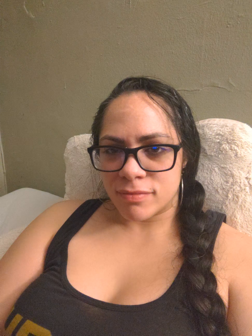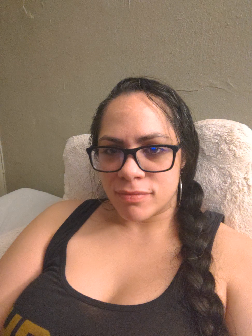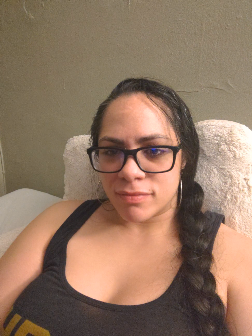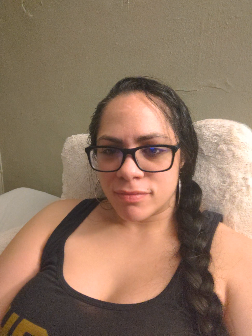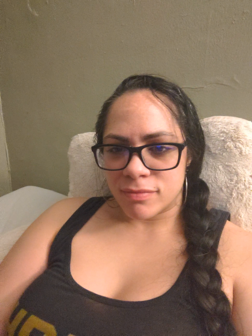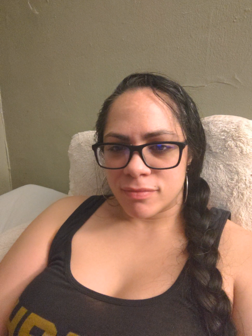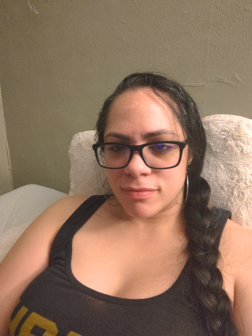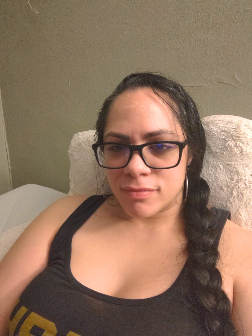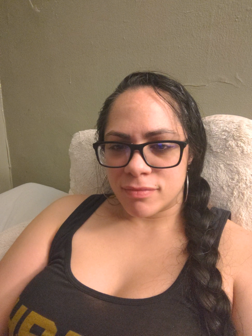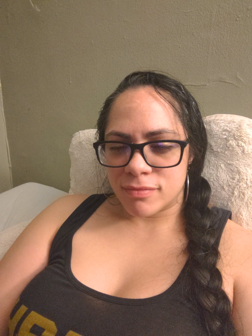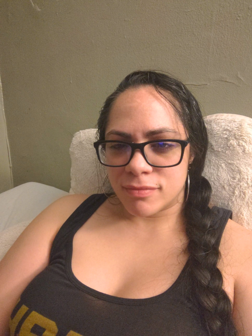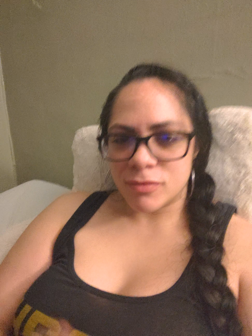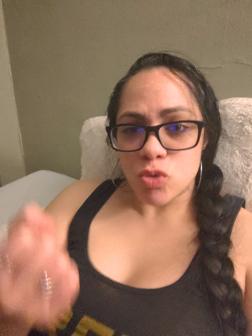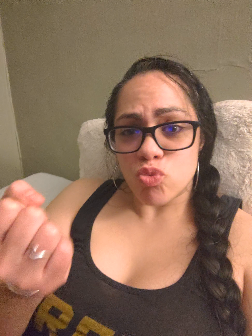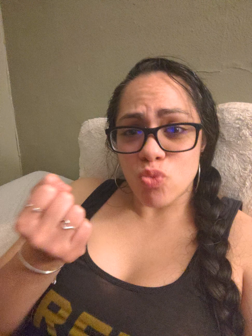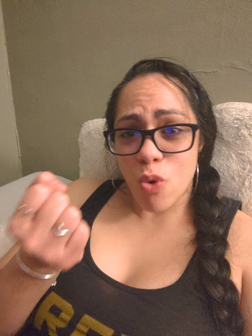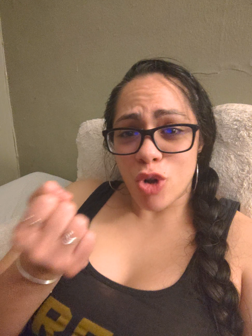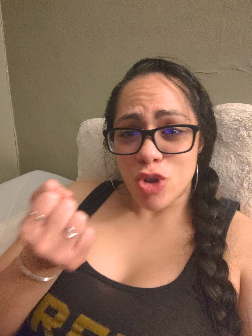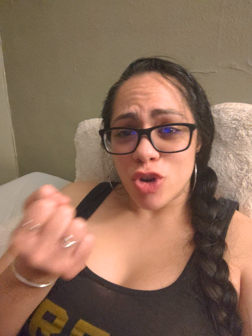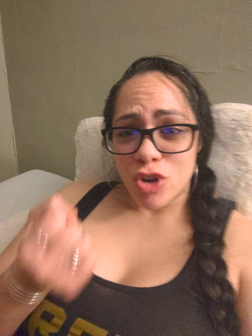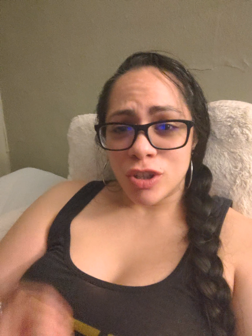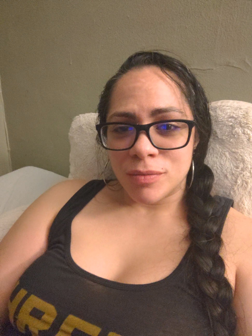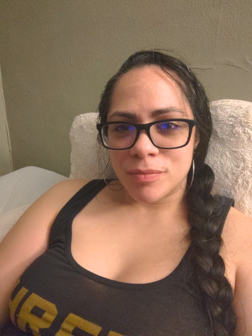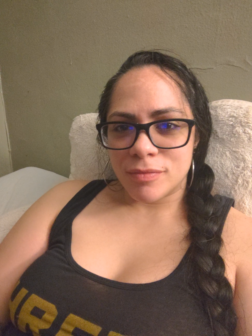drawer